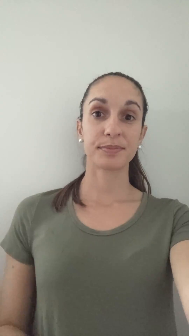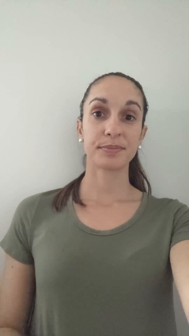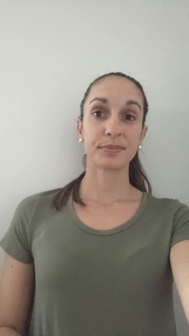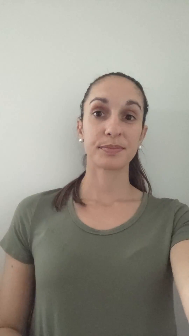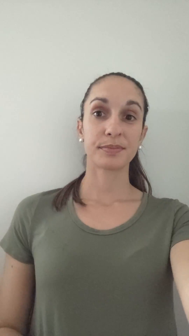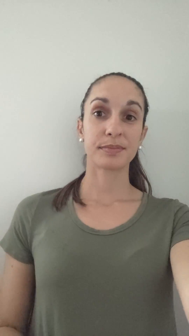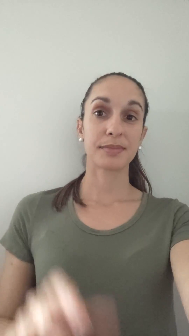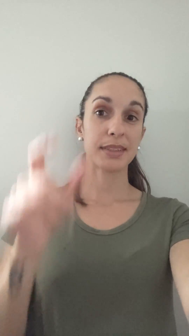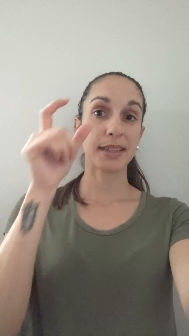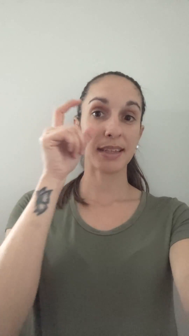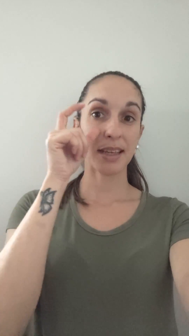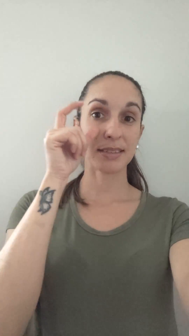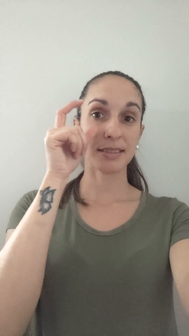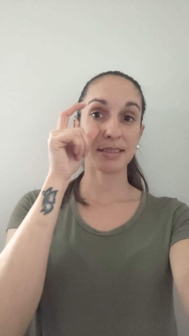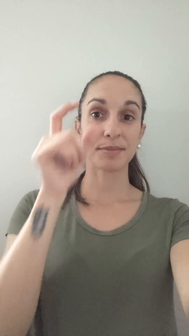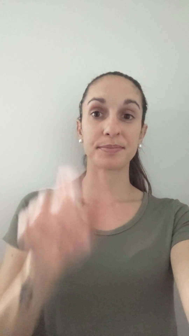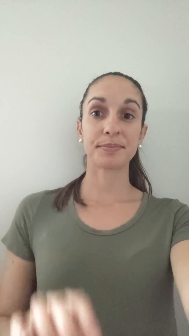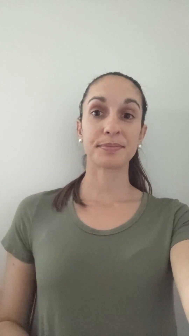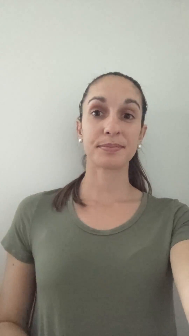glasses